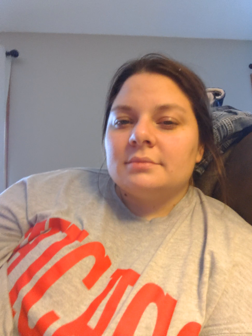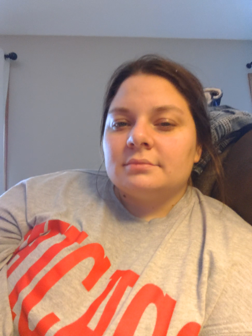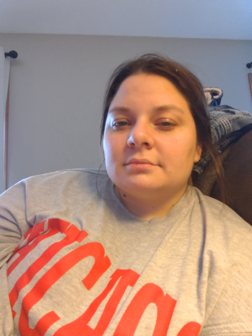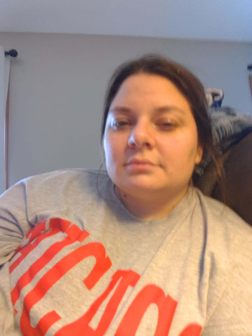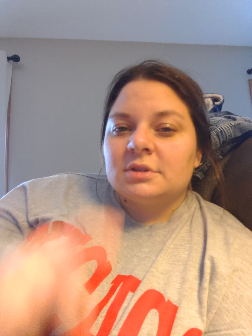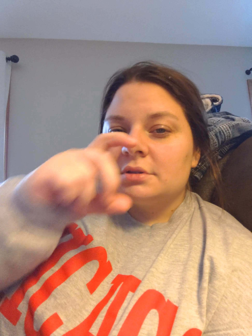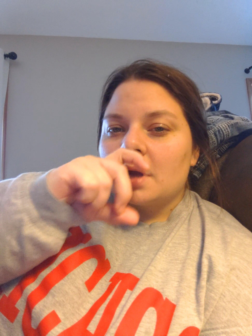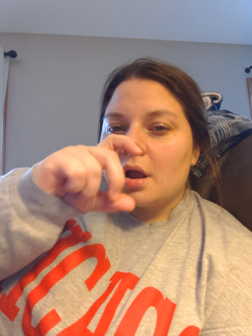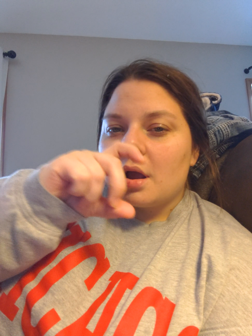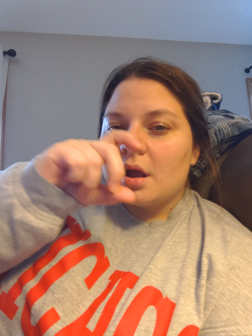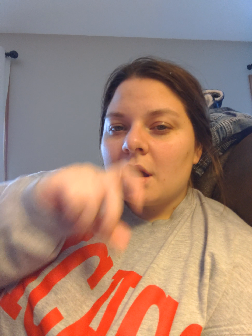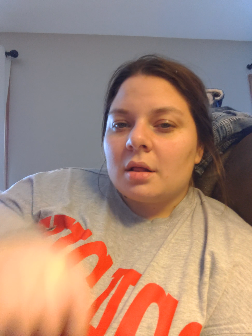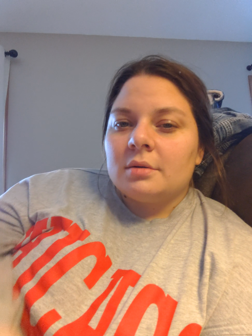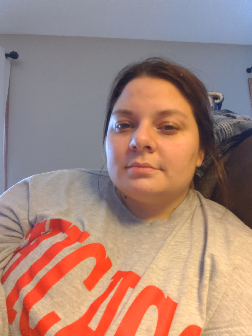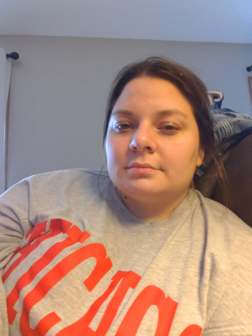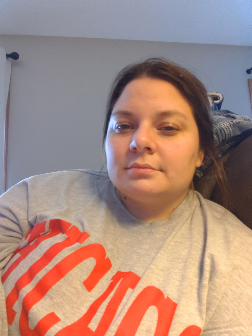doll